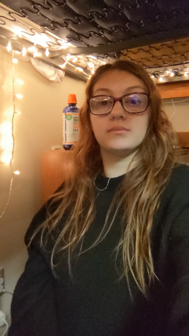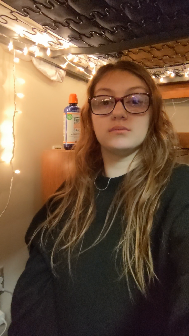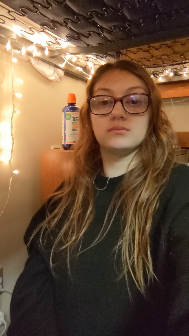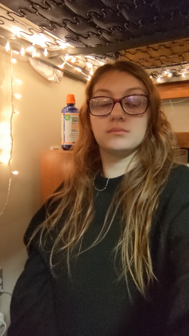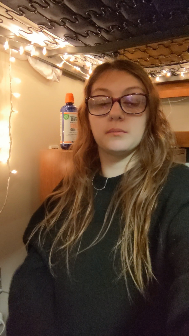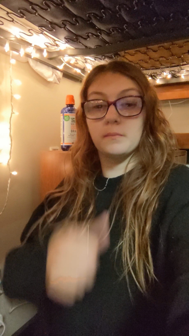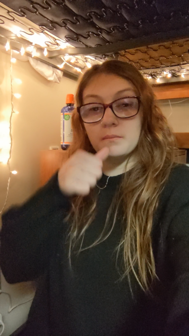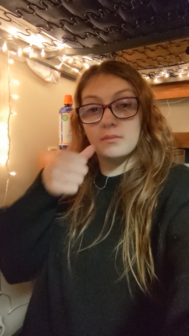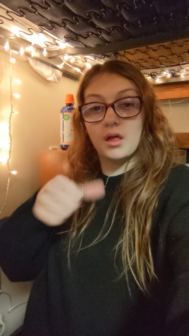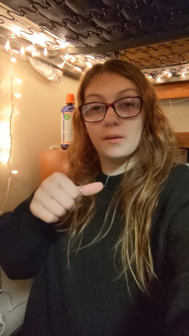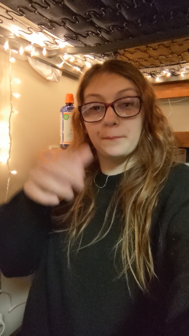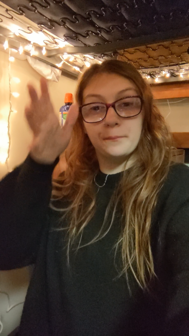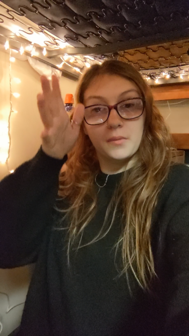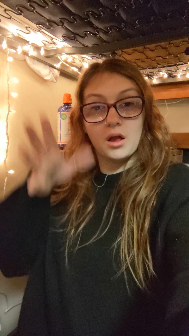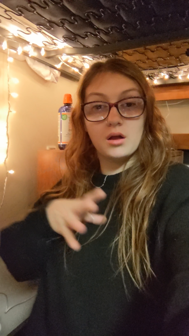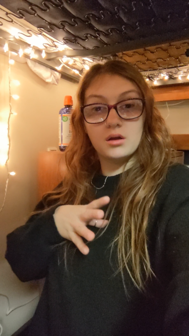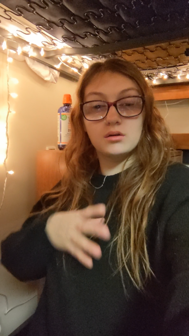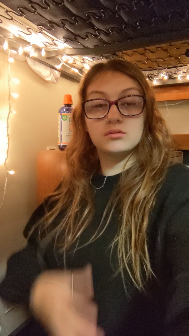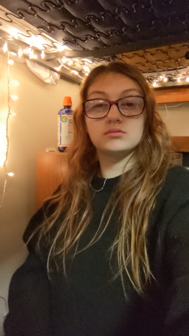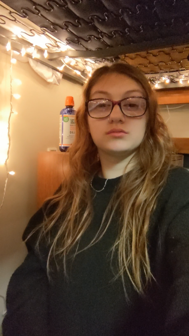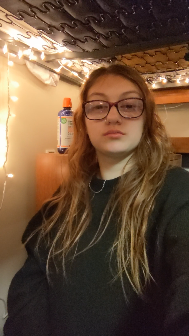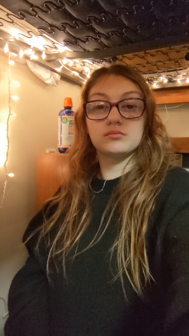mailman